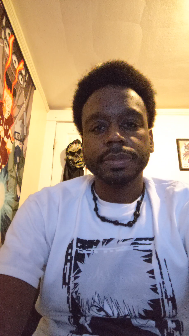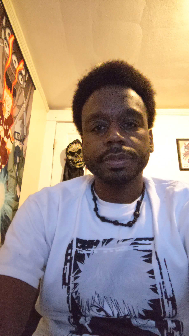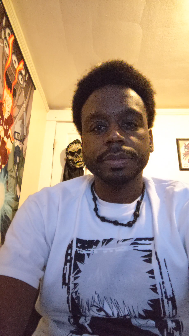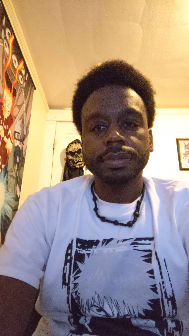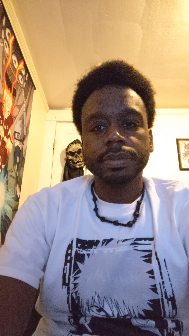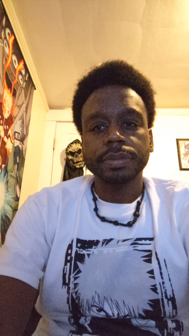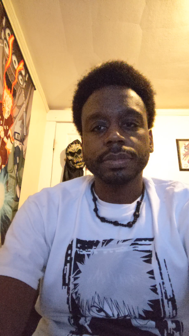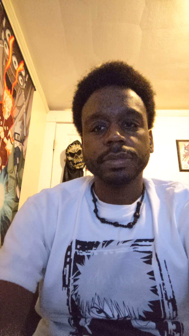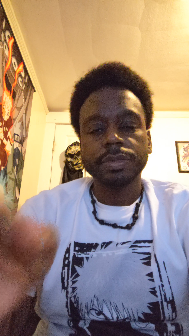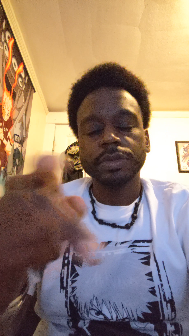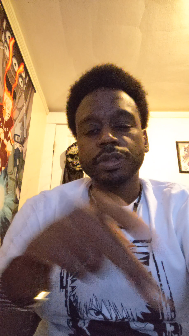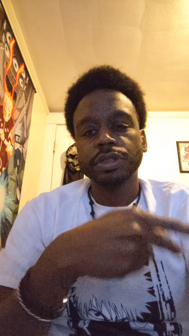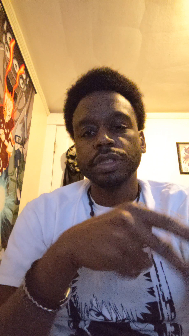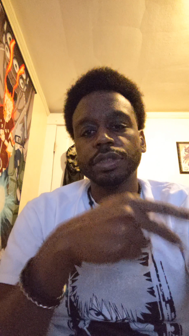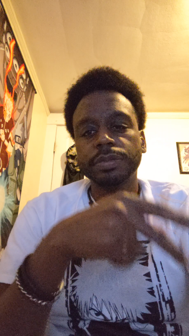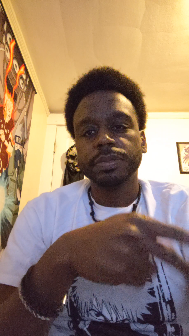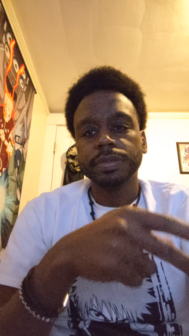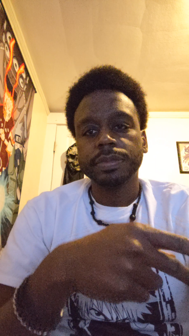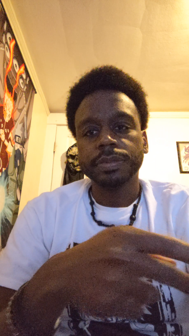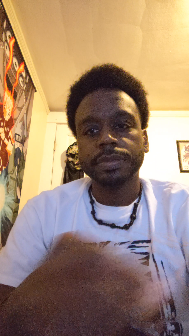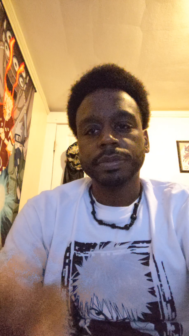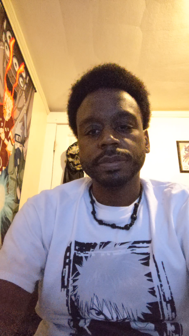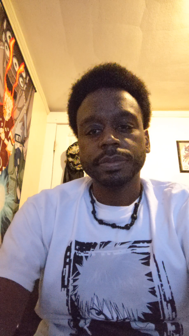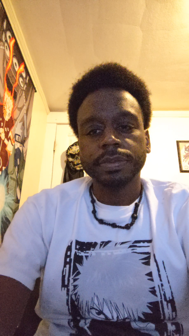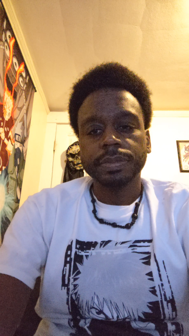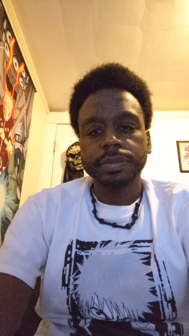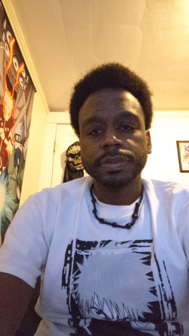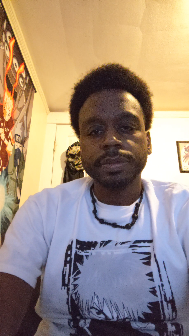sheep